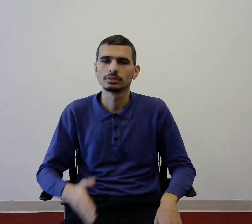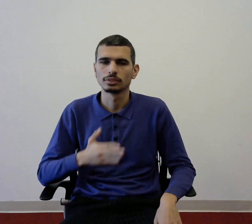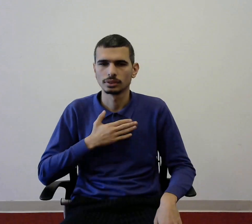mənim